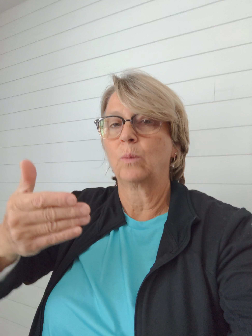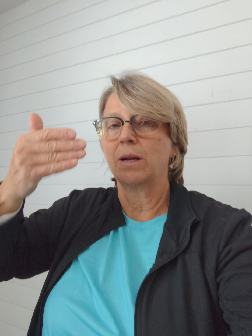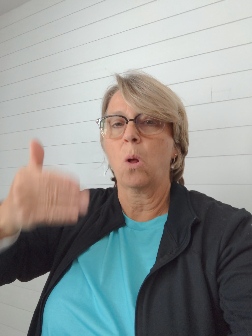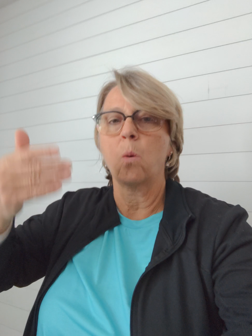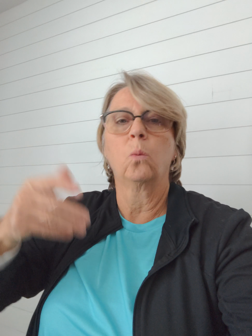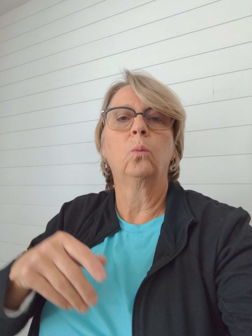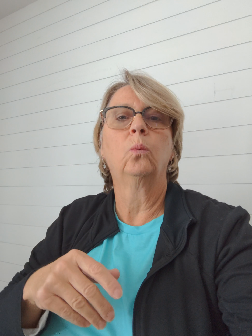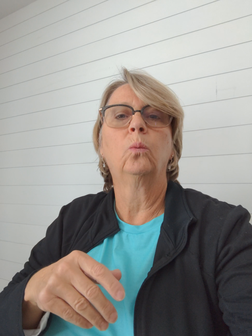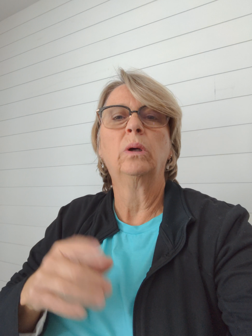window